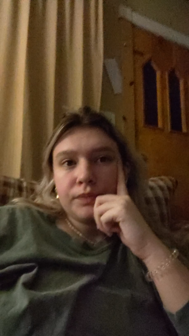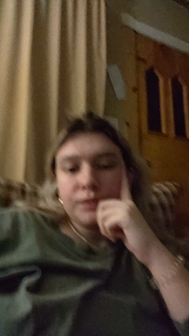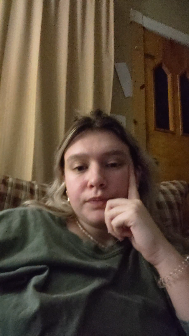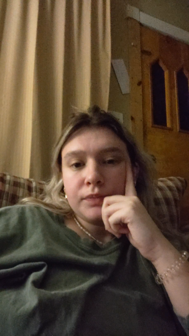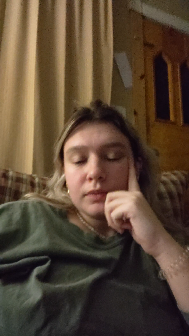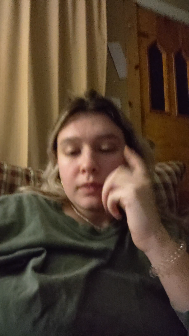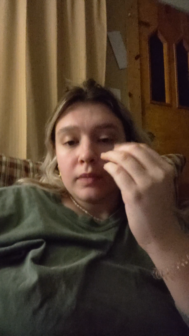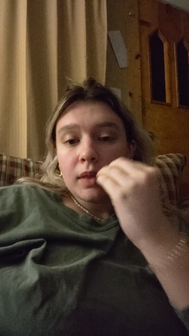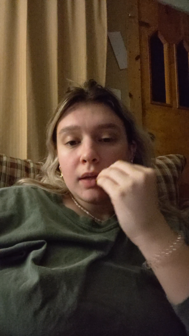eat